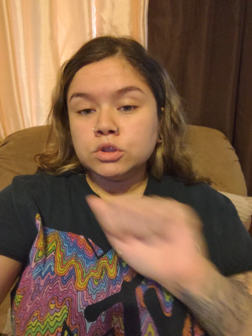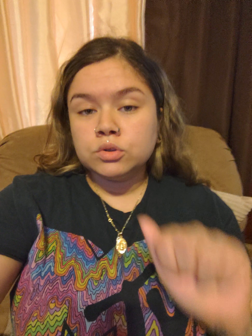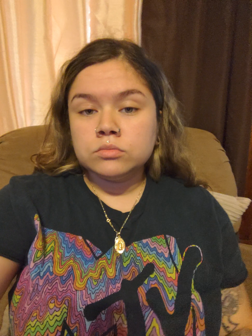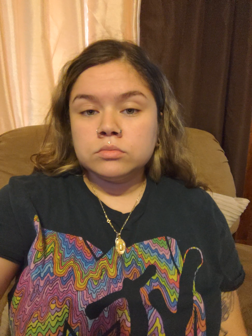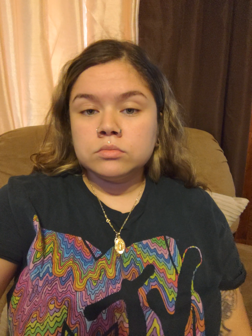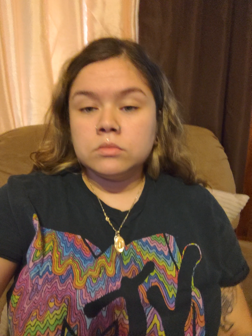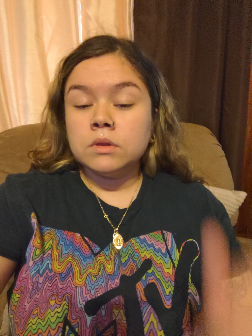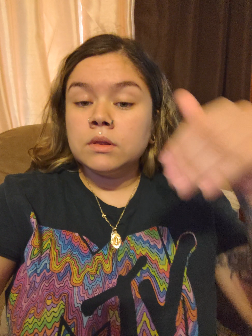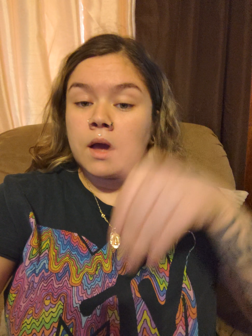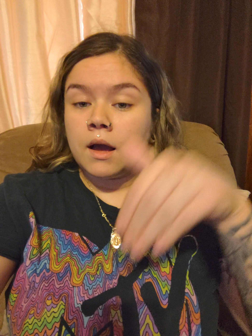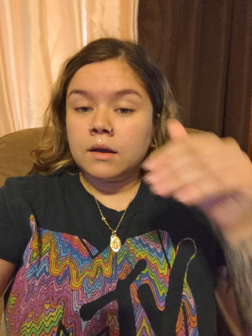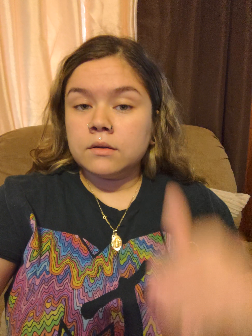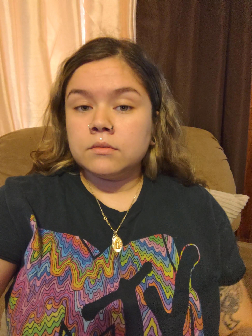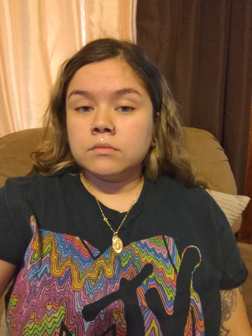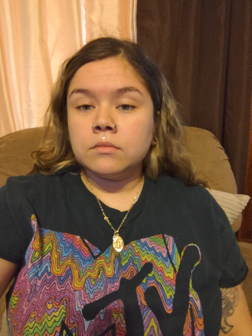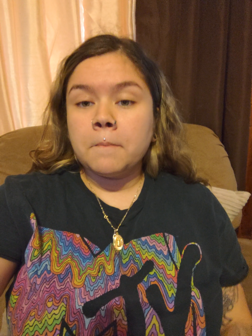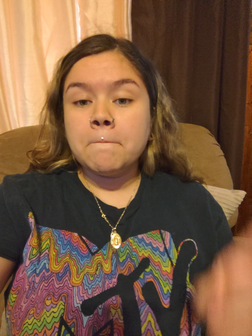night night